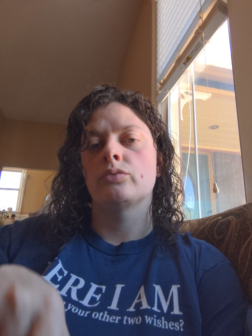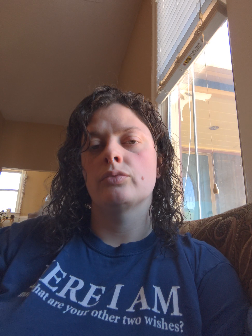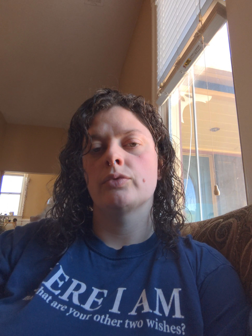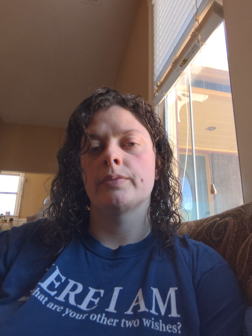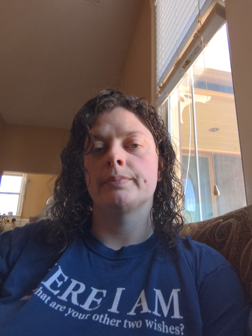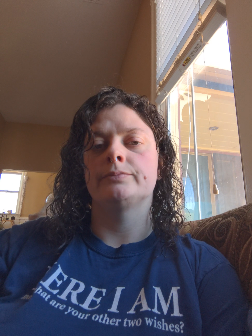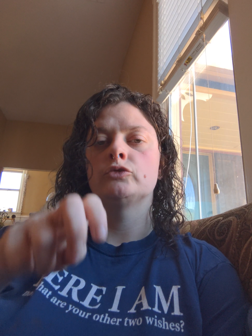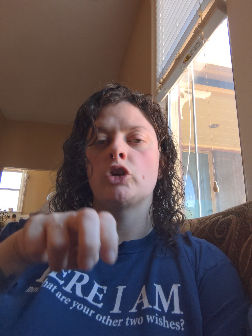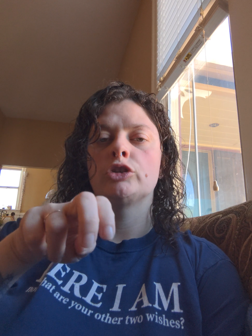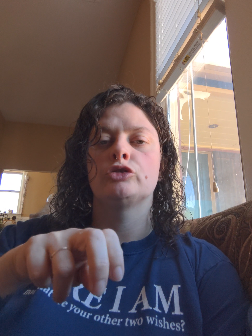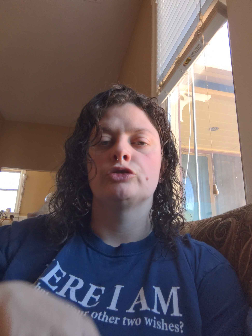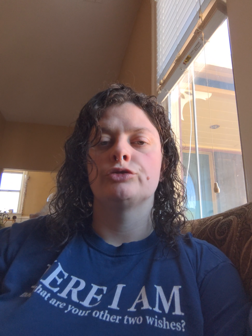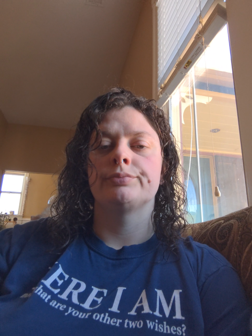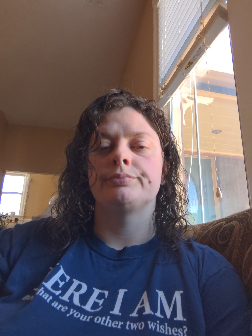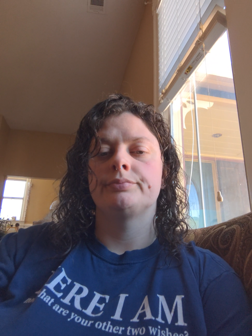chair